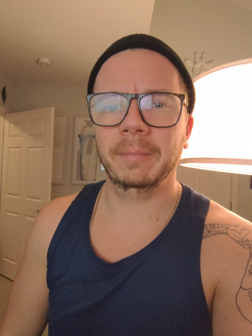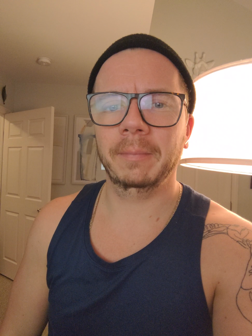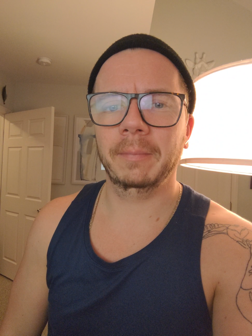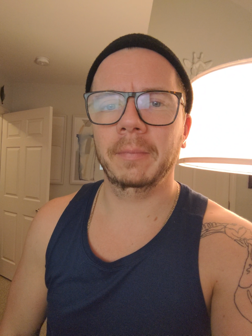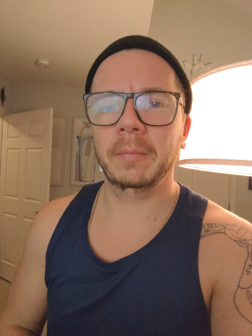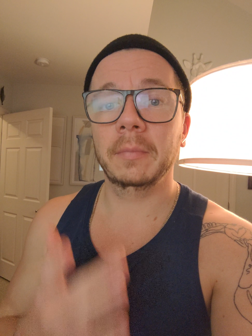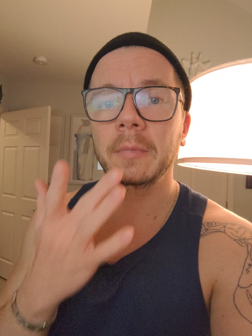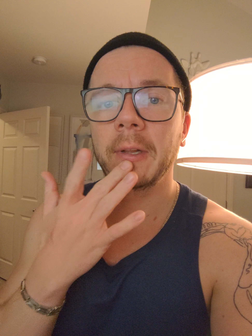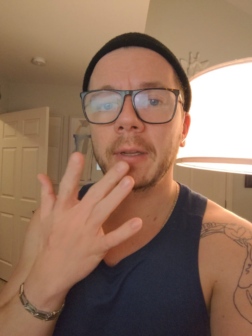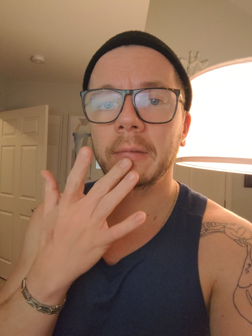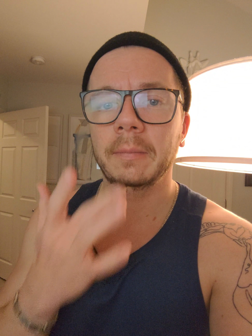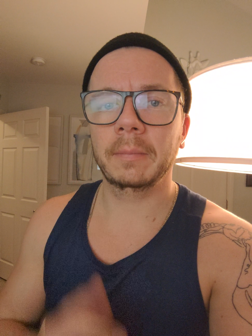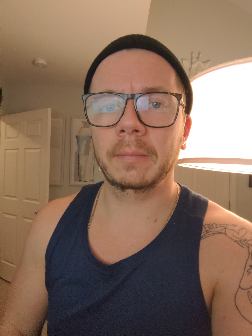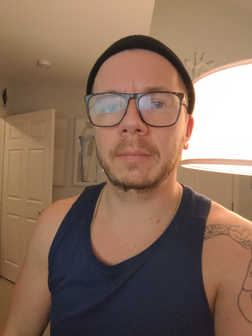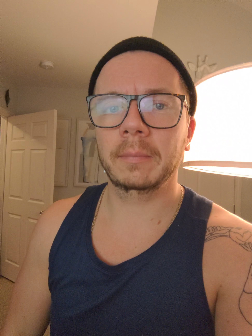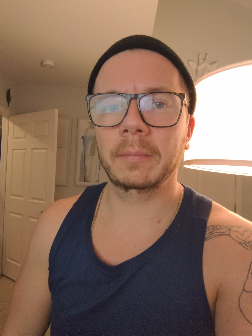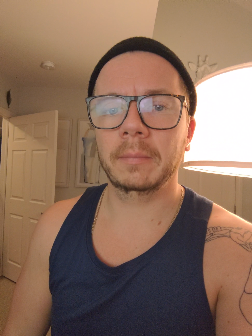taste